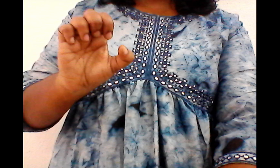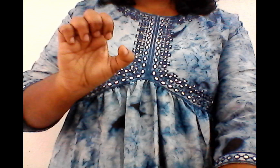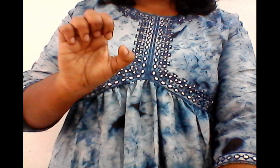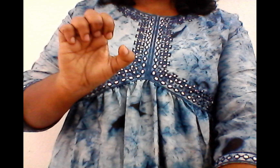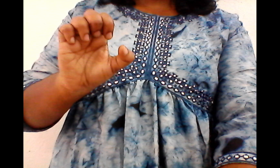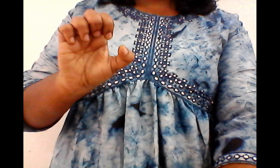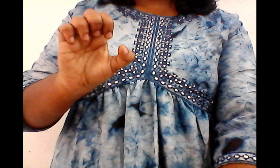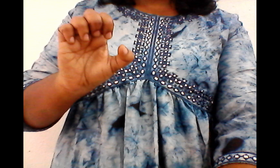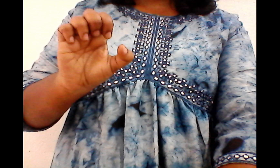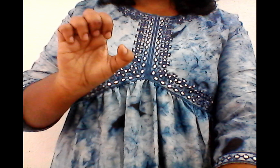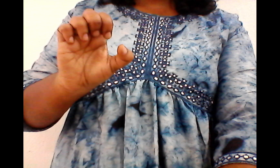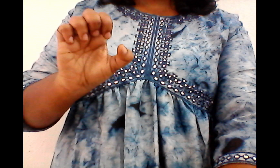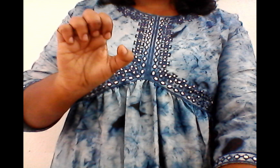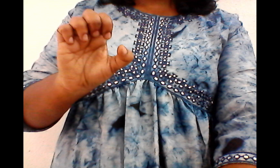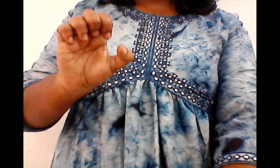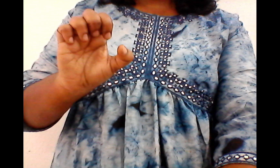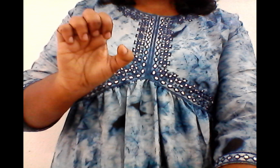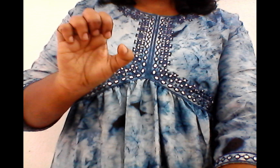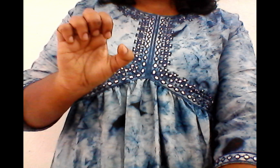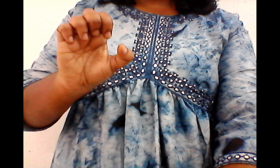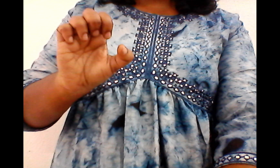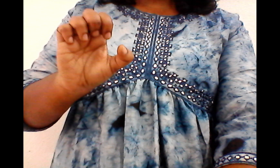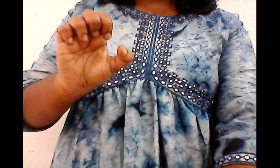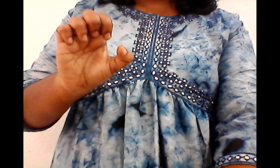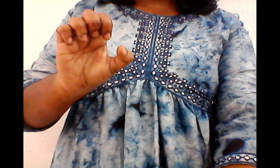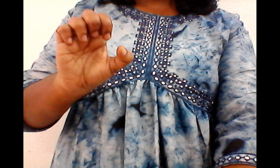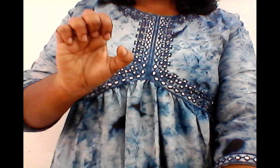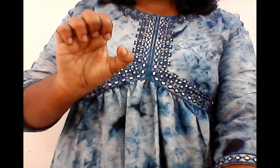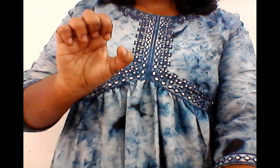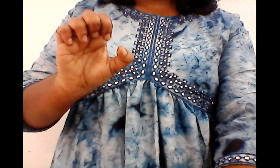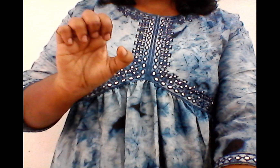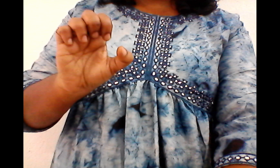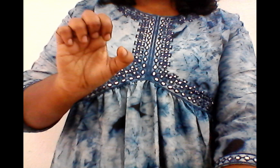ഇ